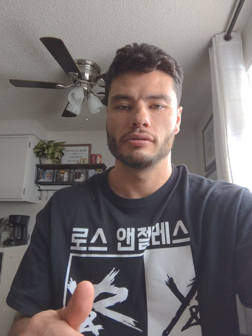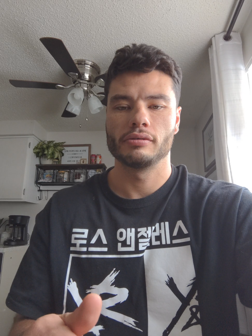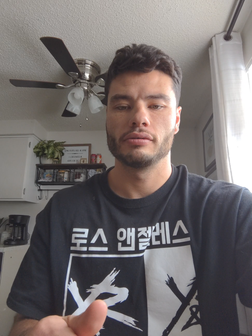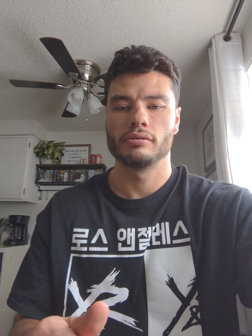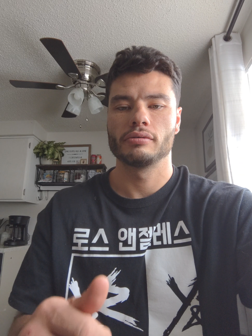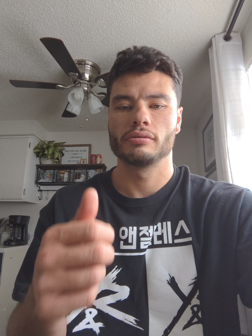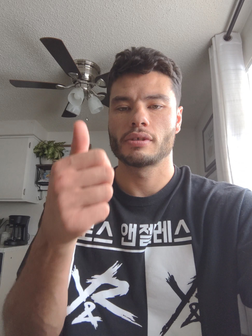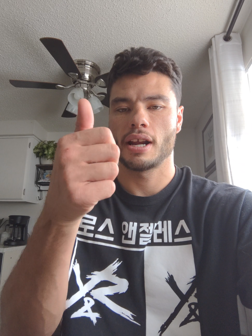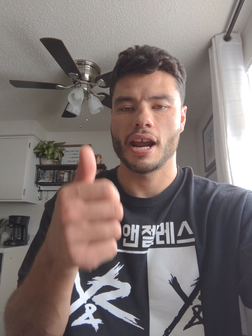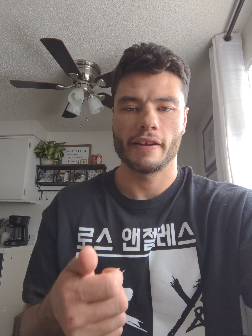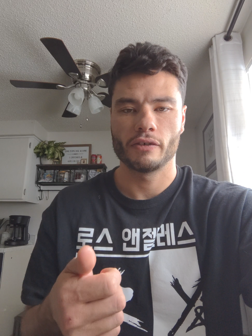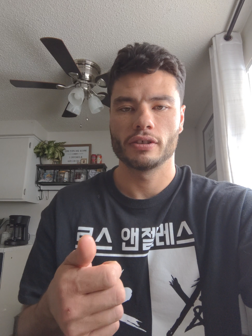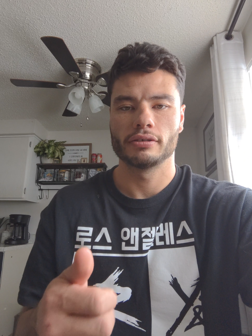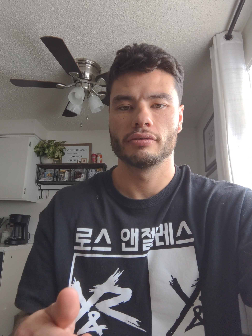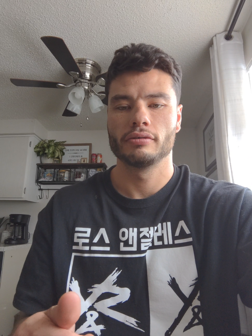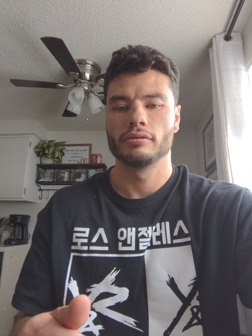every